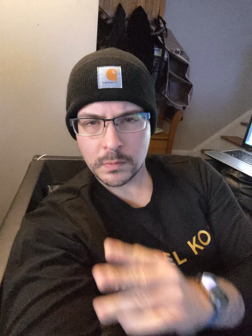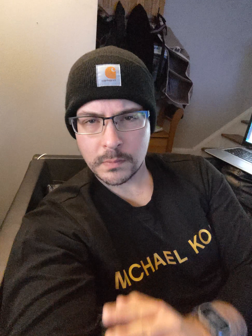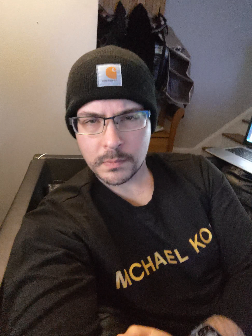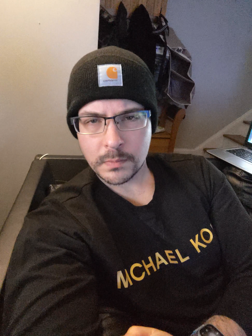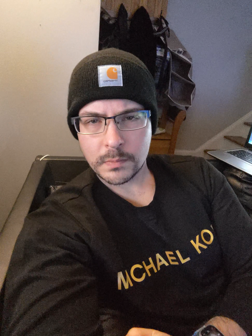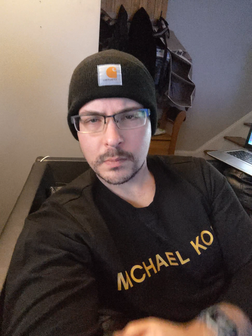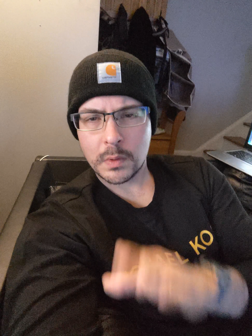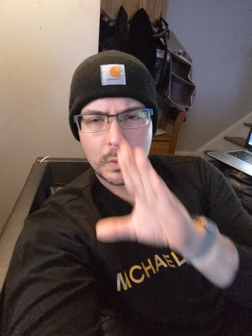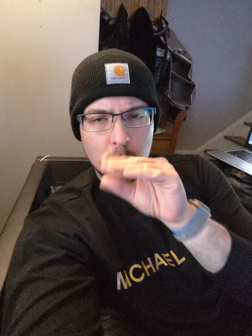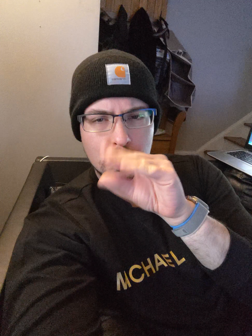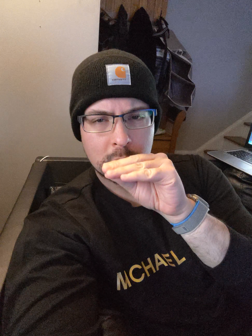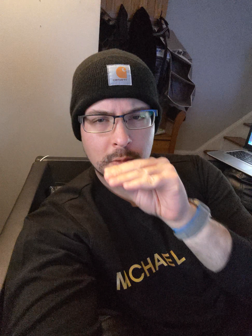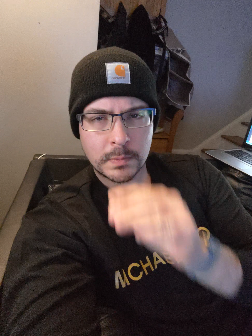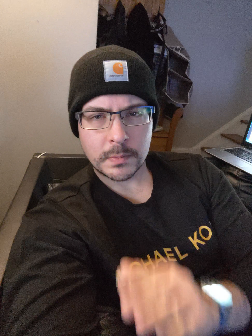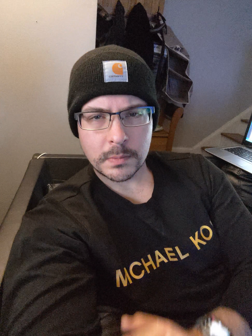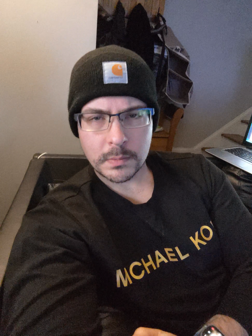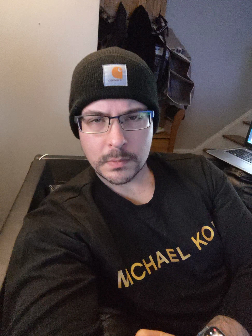goose